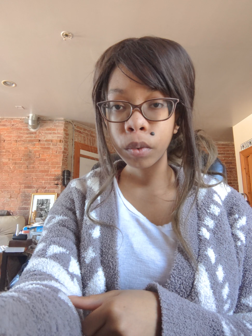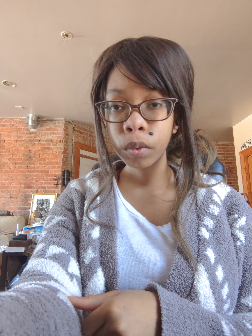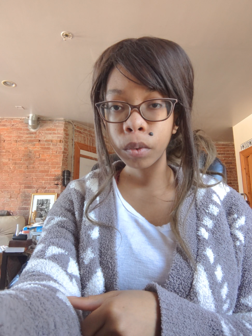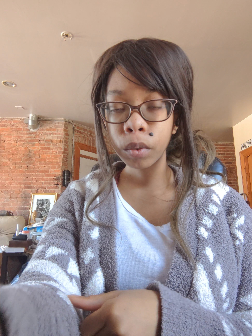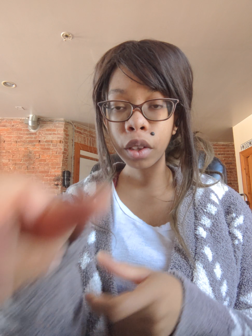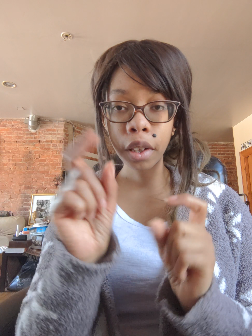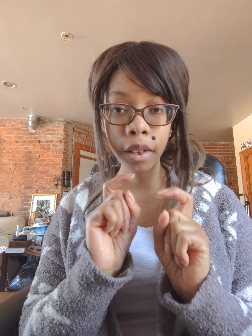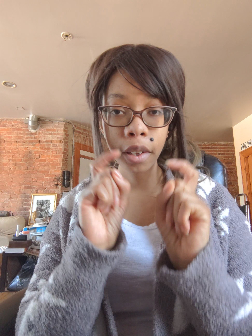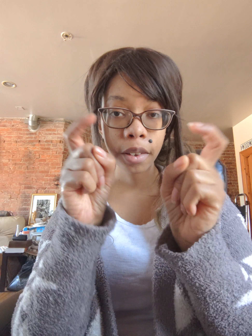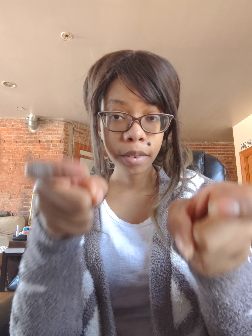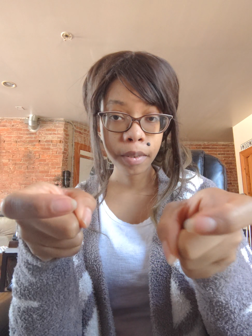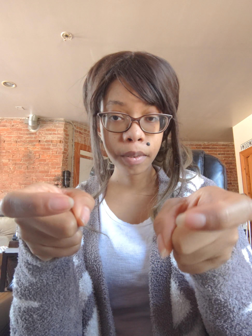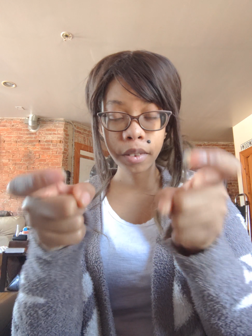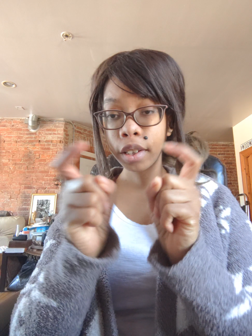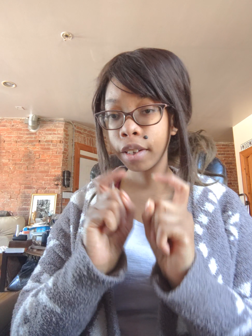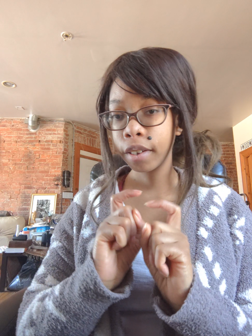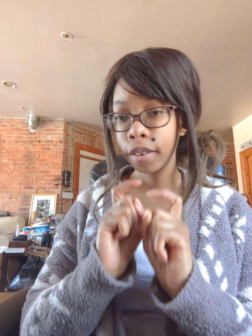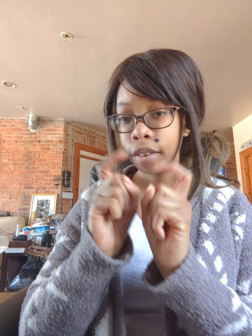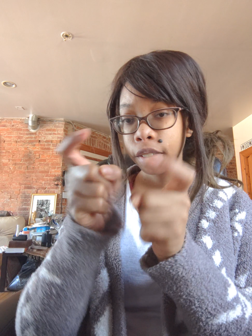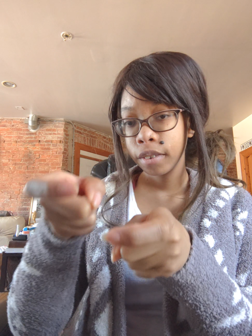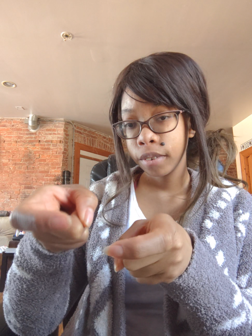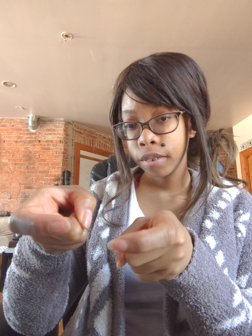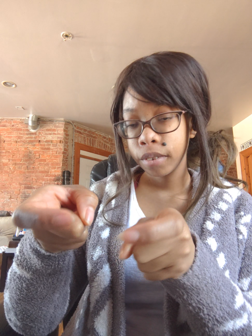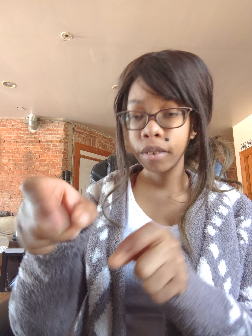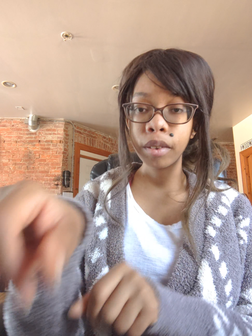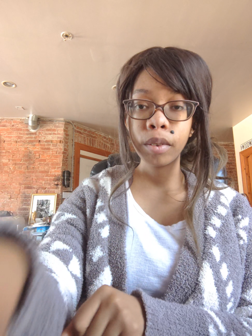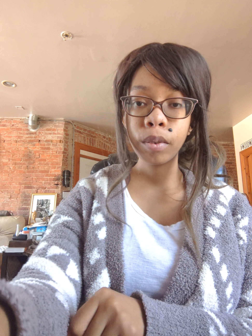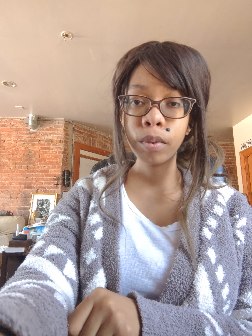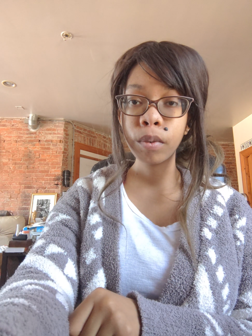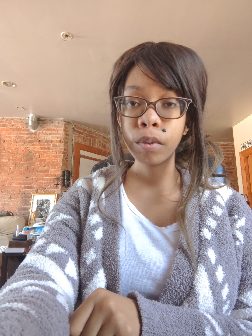gift